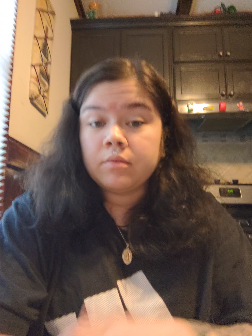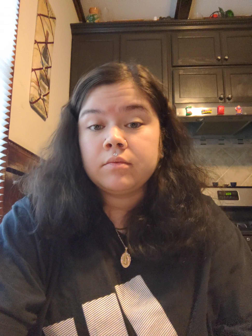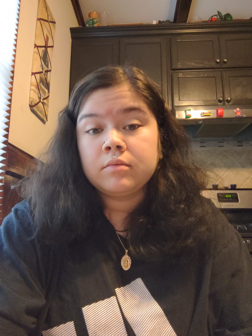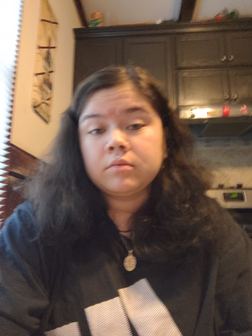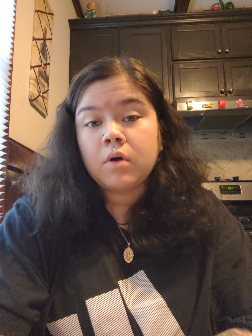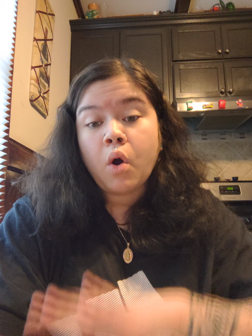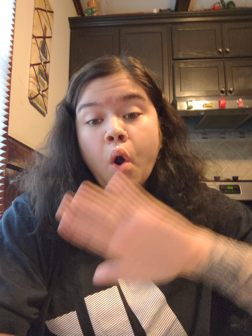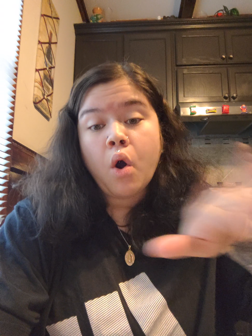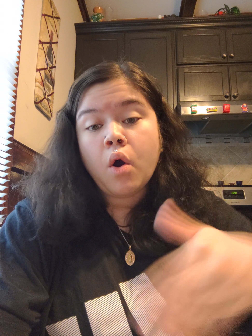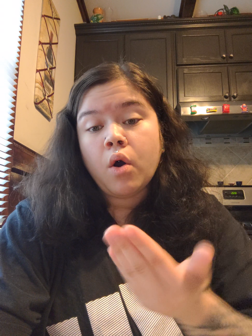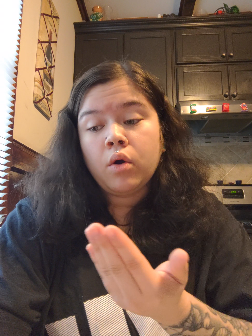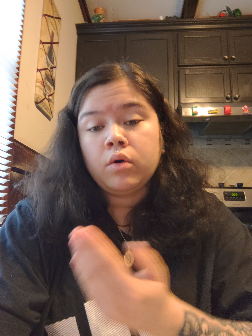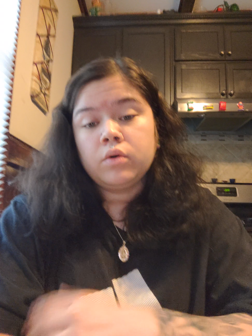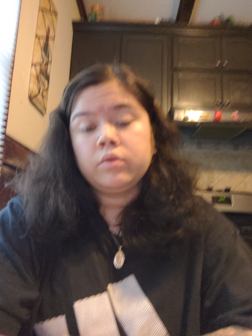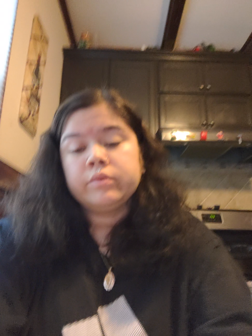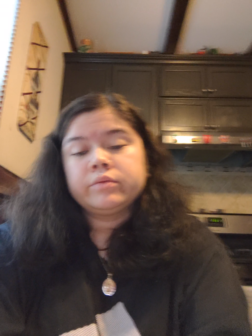all